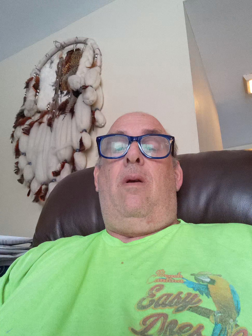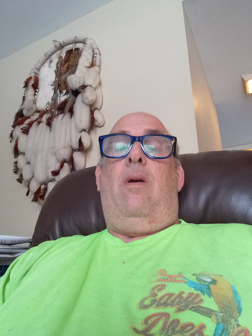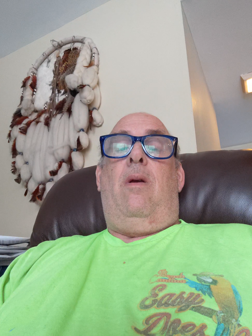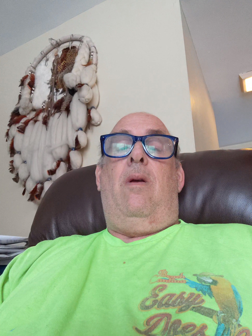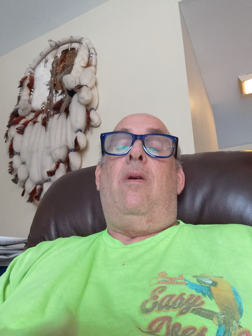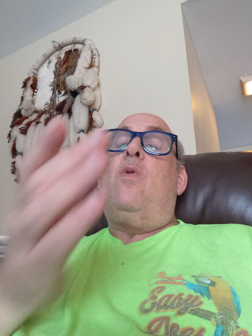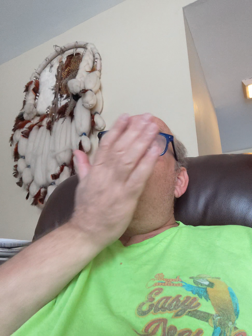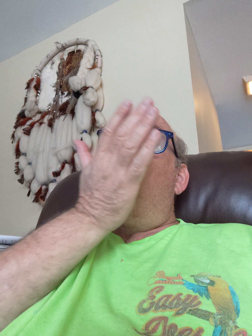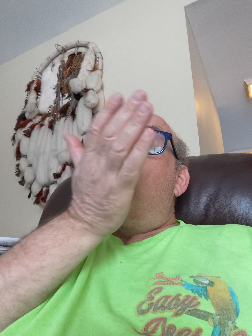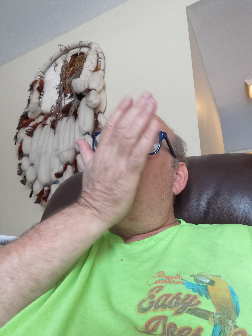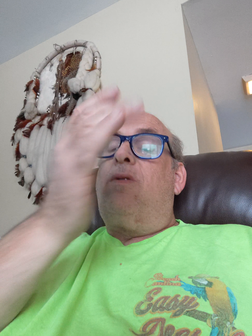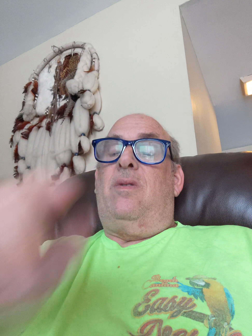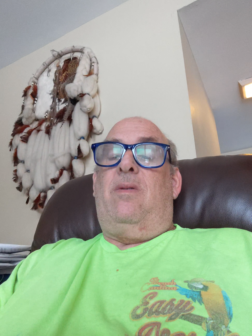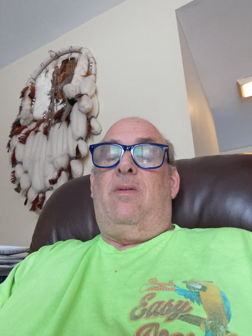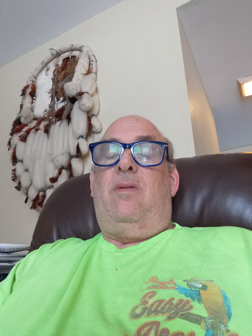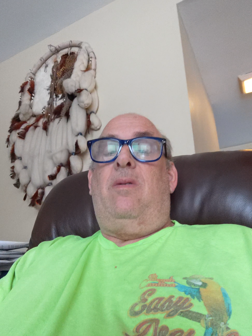grass